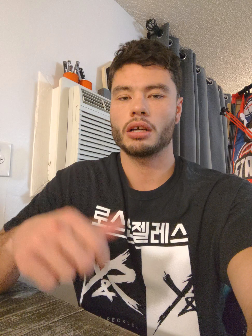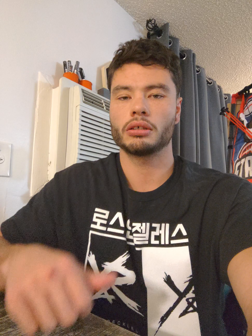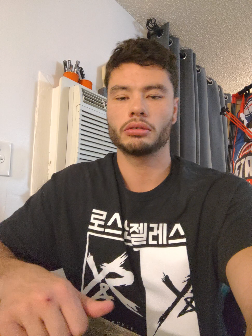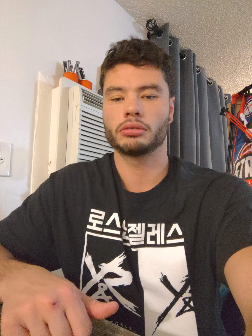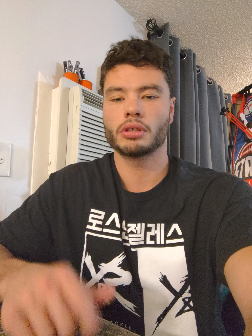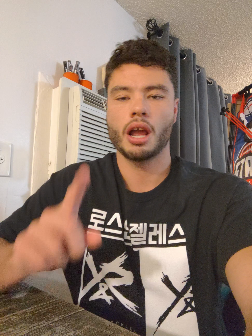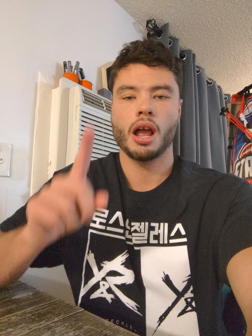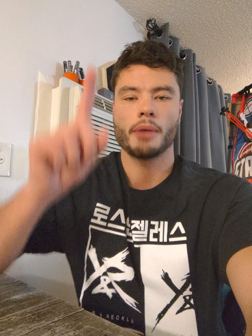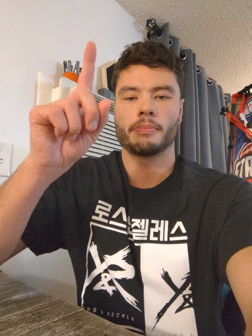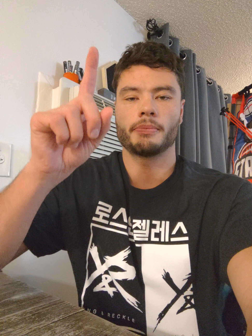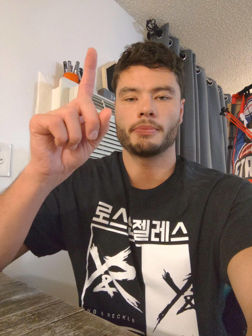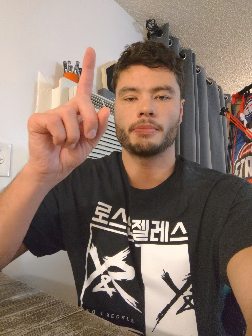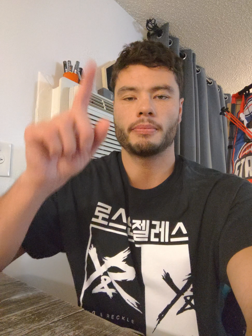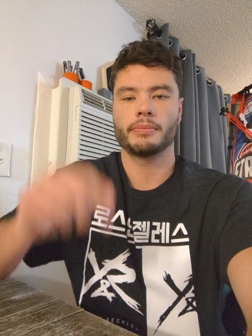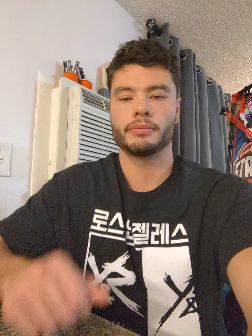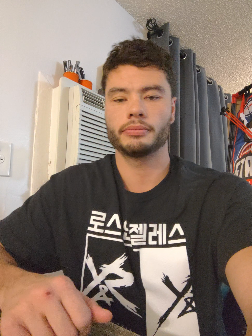up